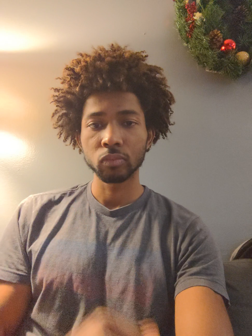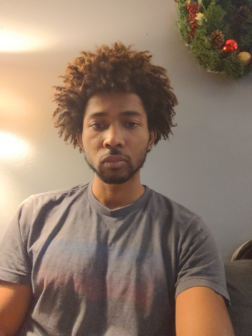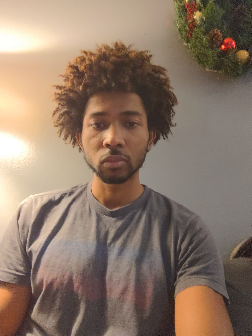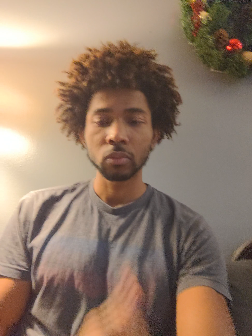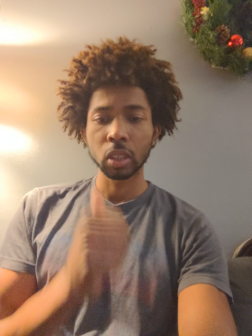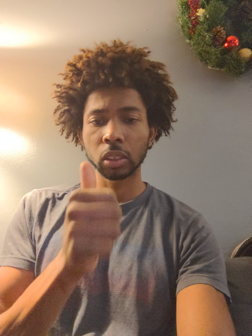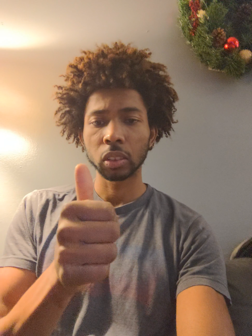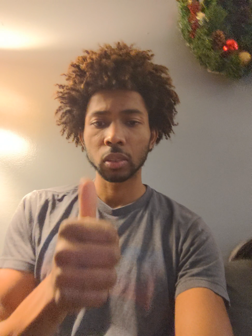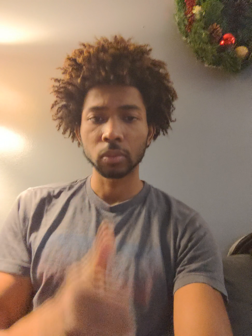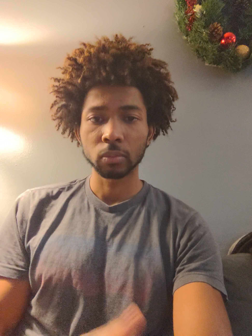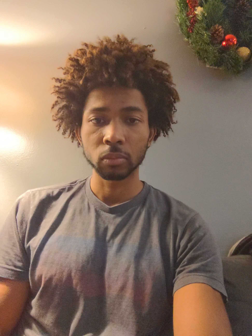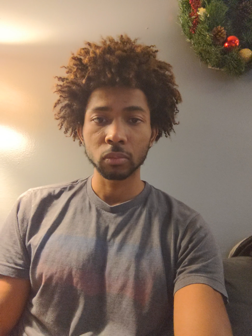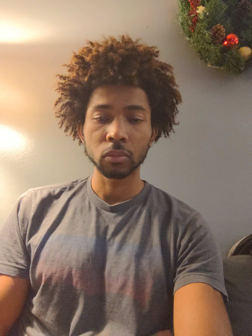yourself